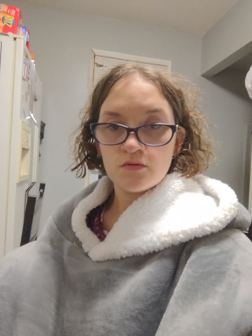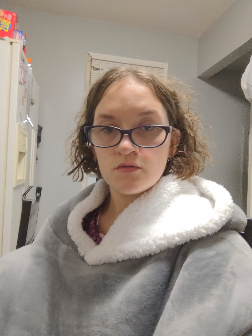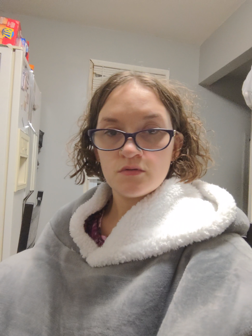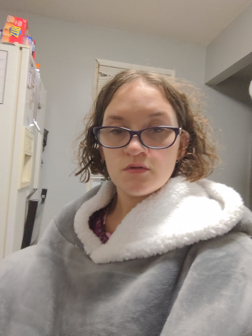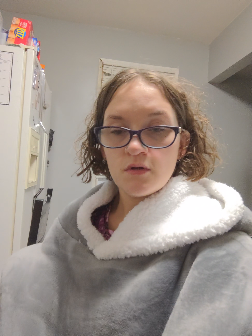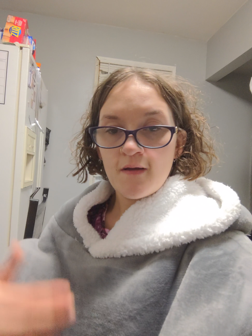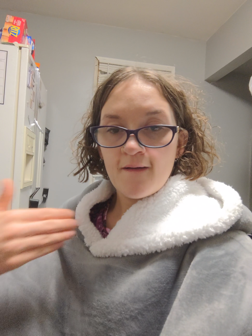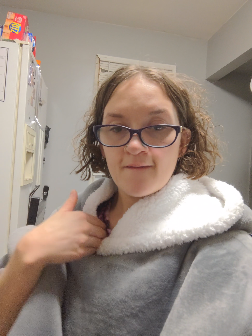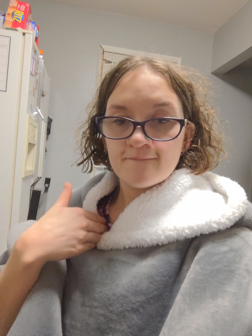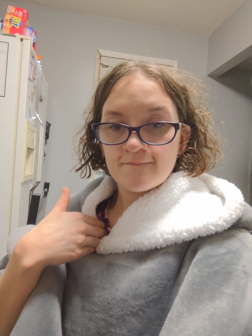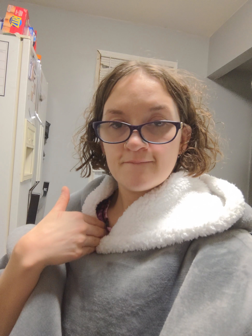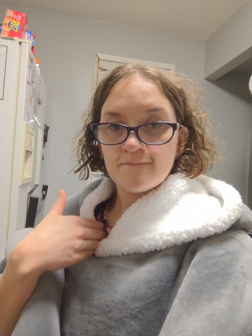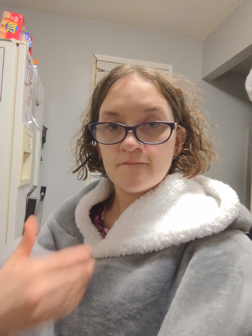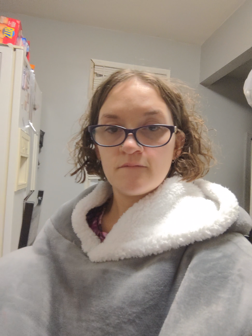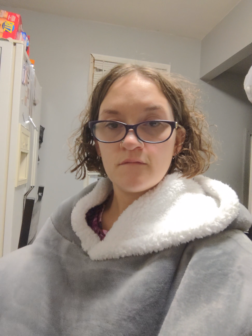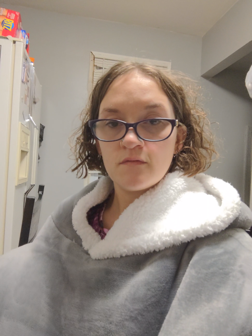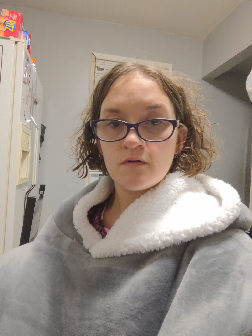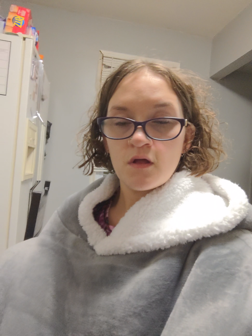have